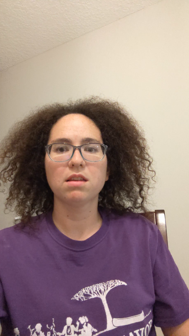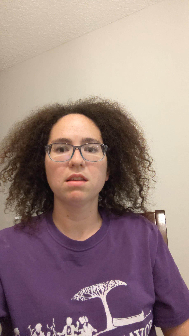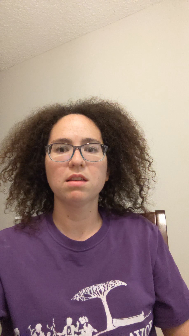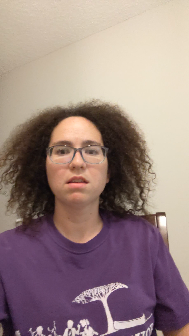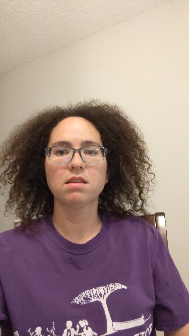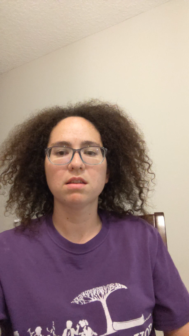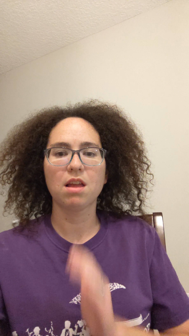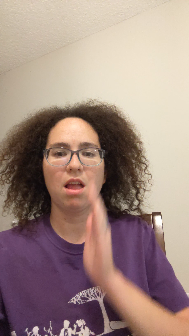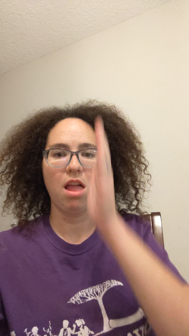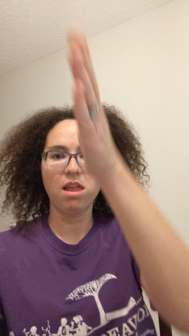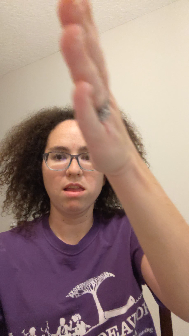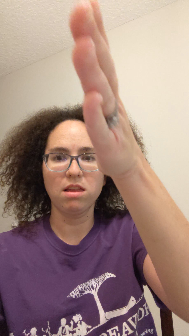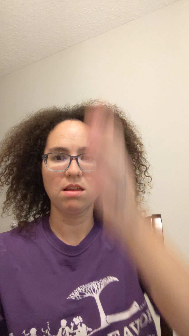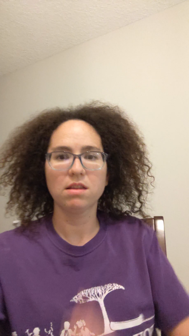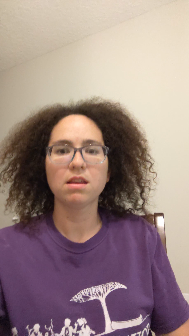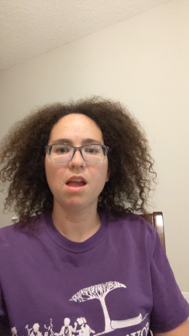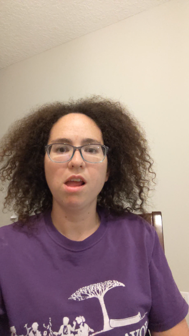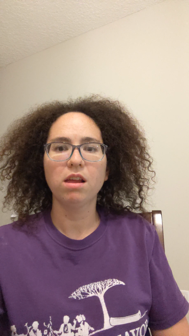over